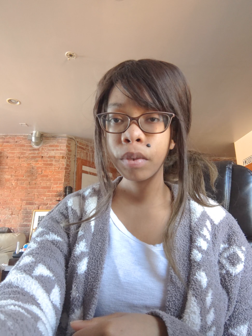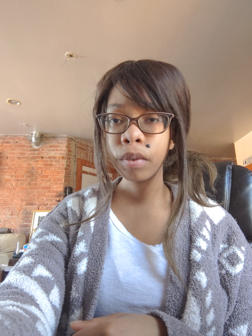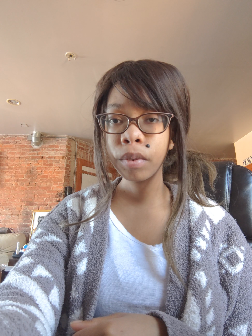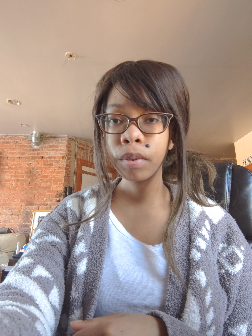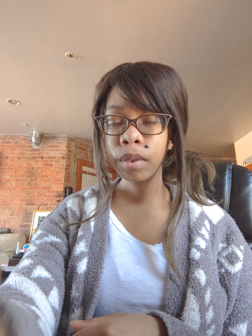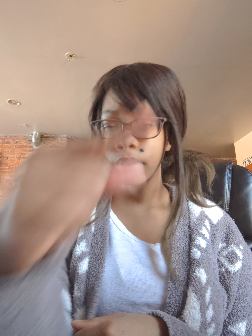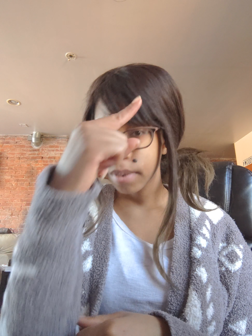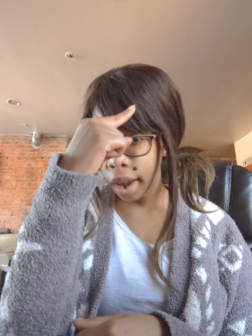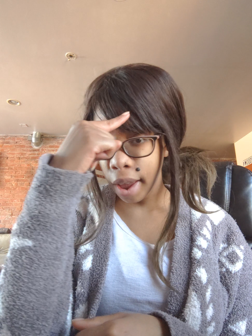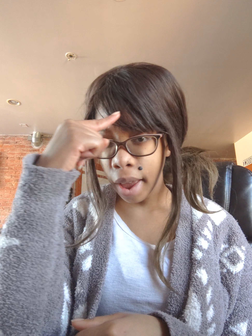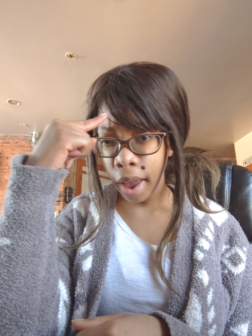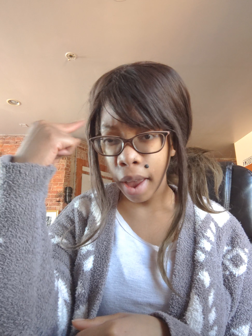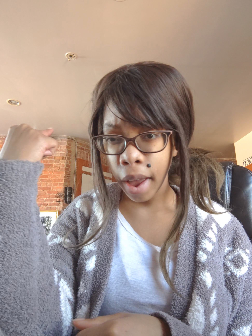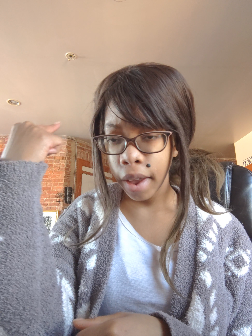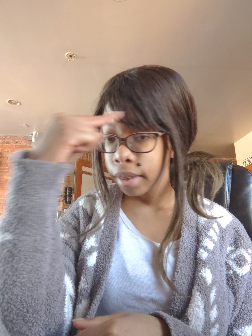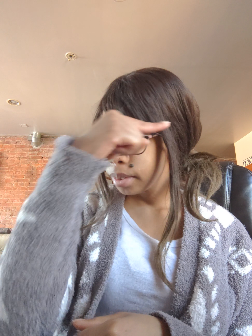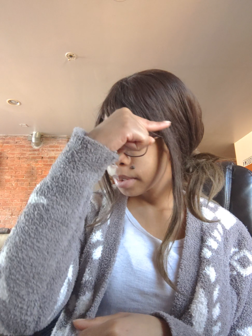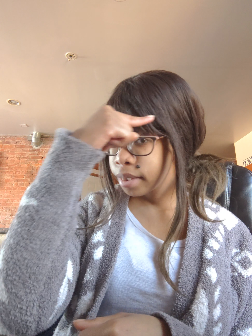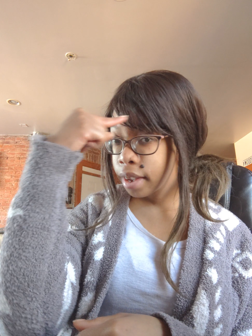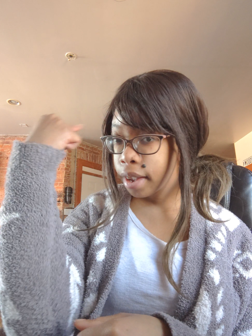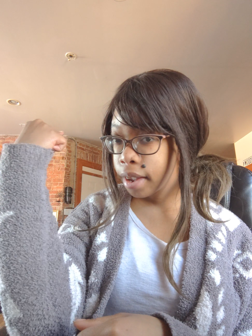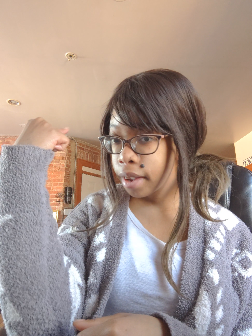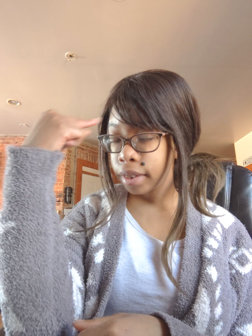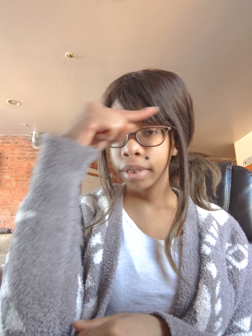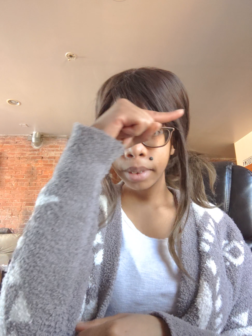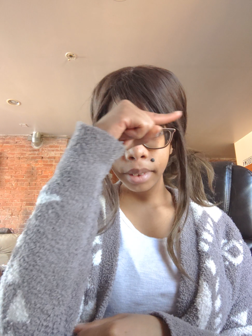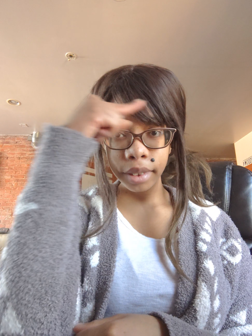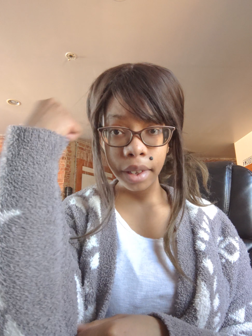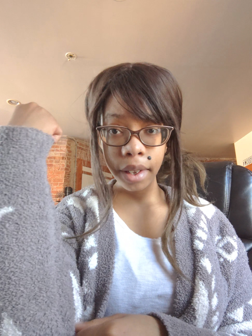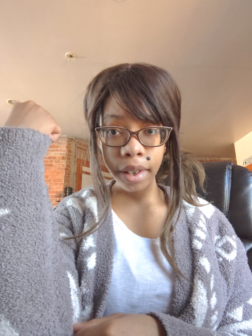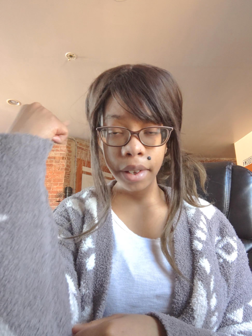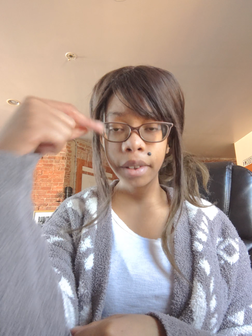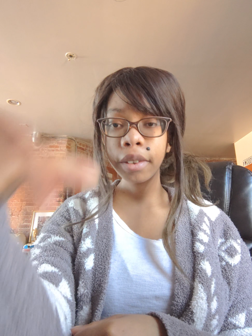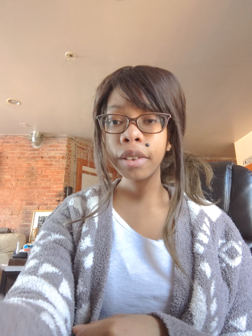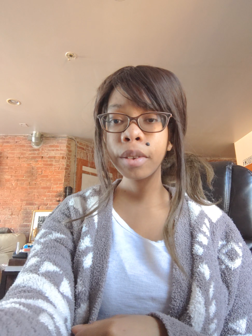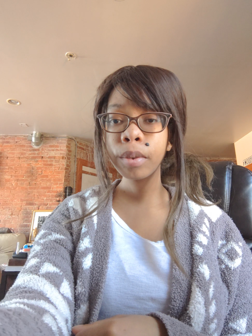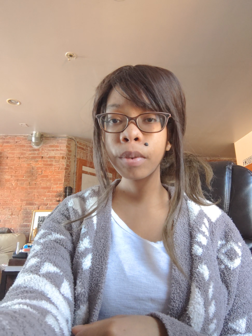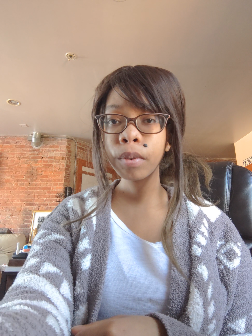black